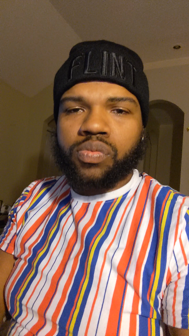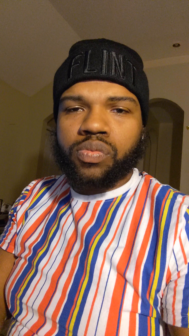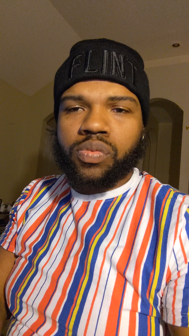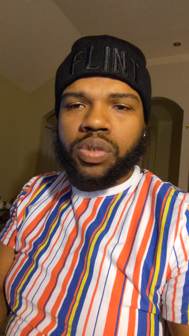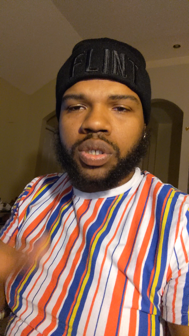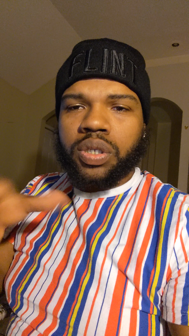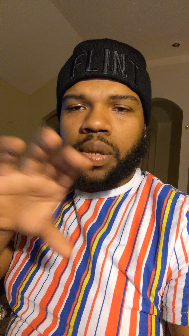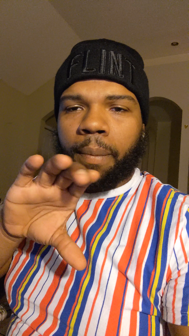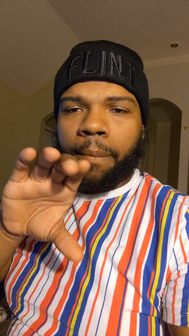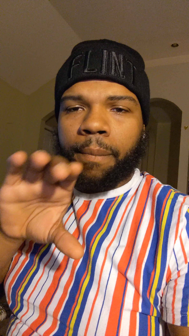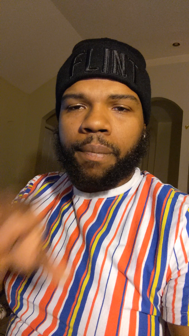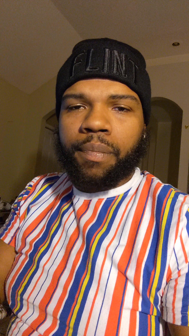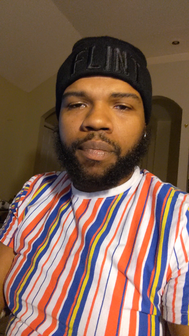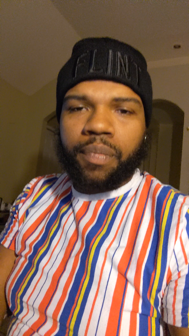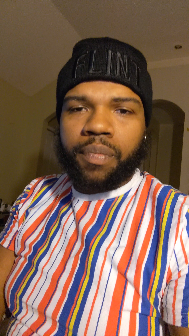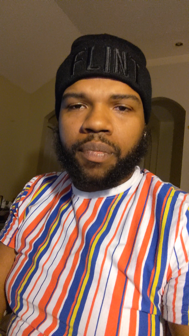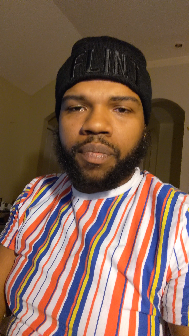dump